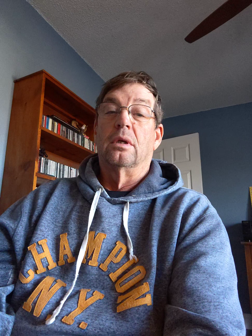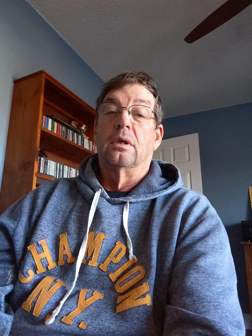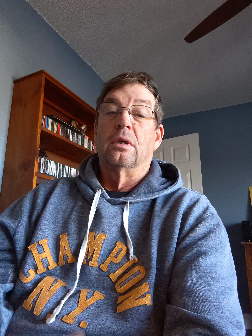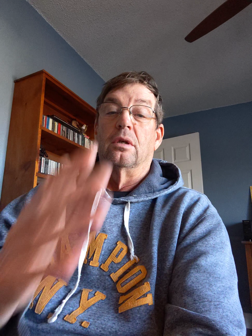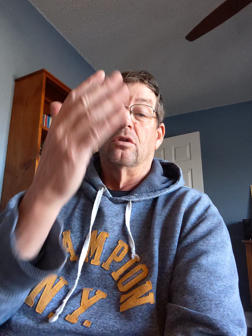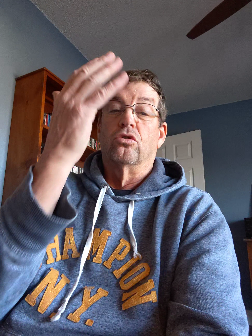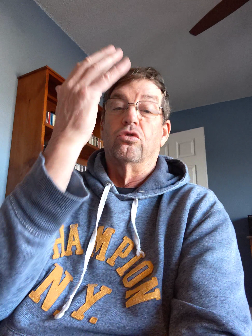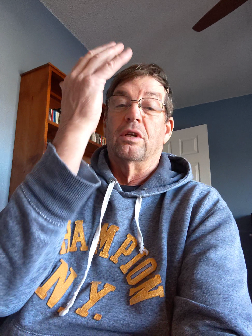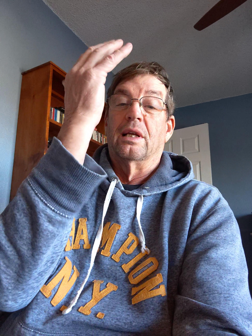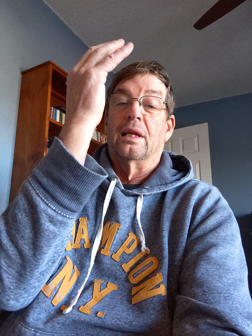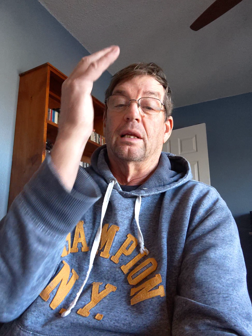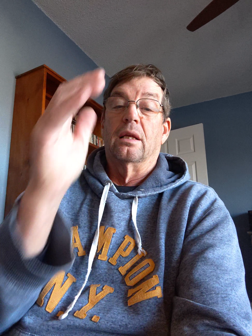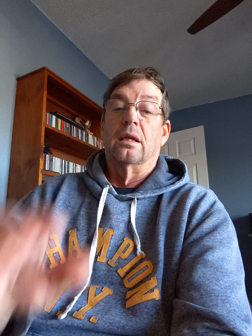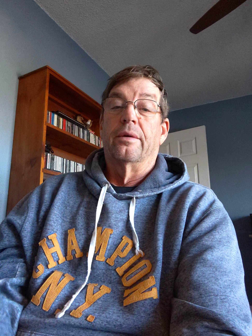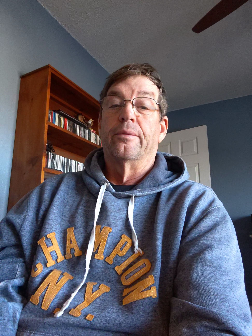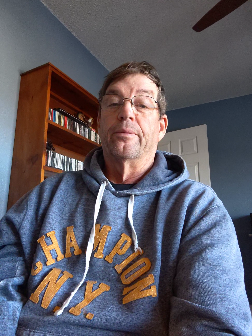tree